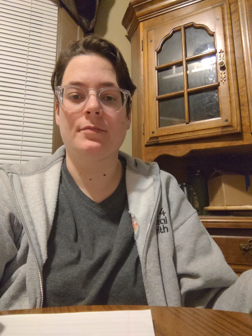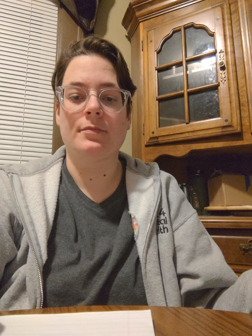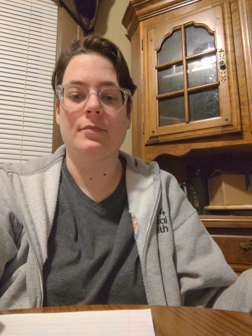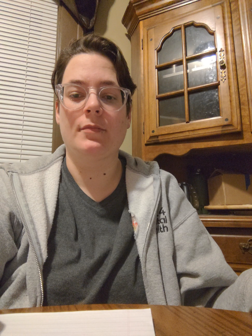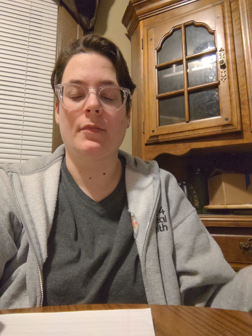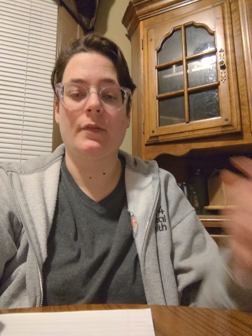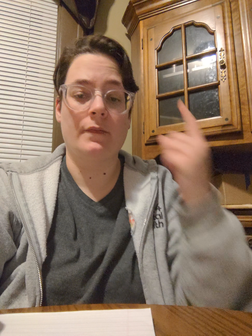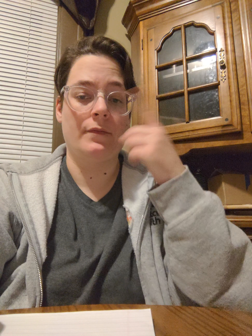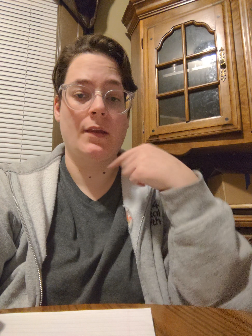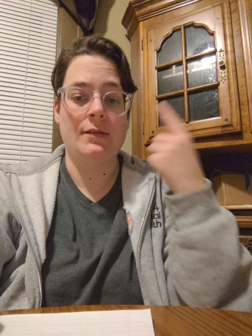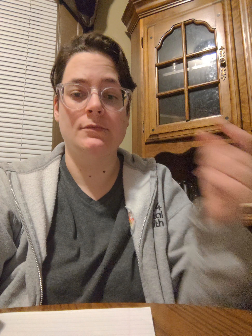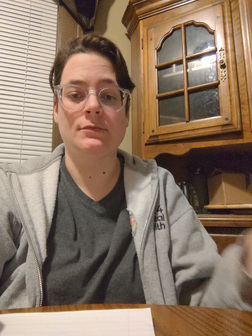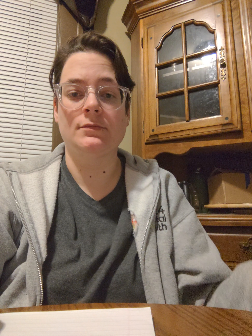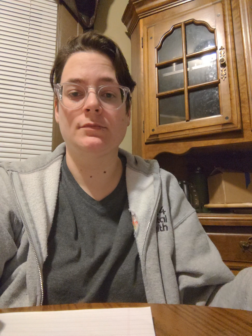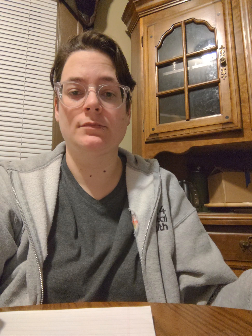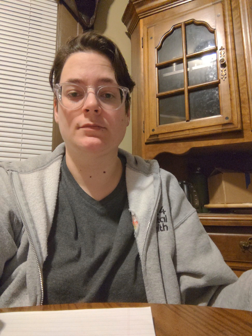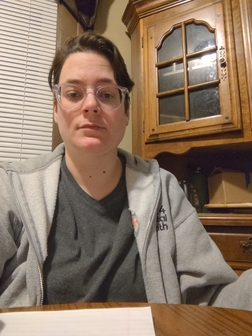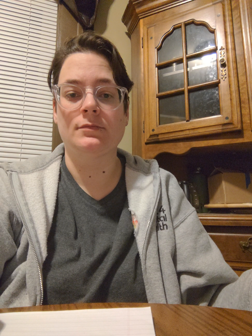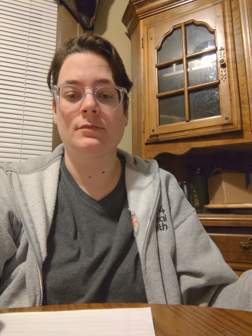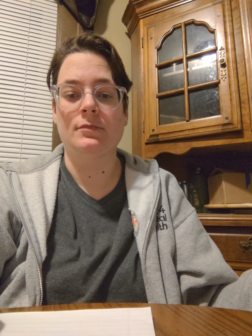face